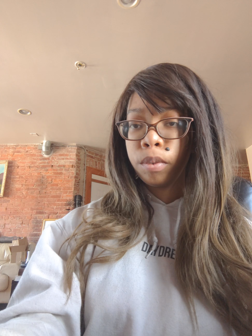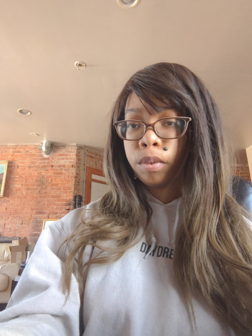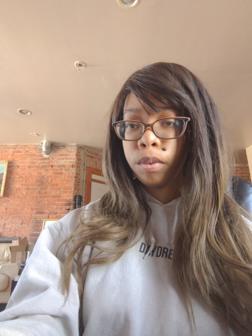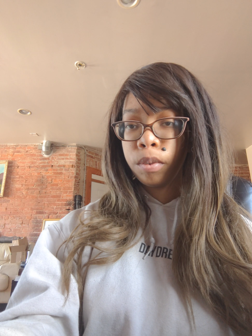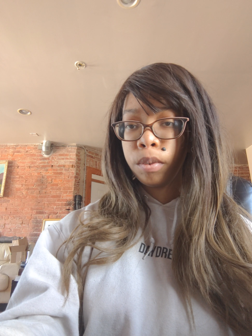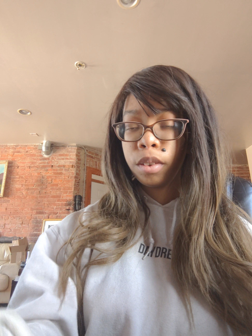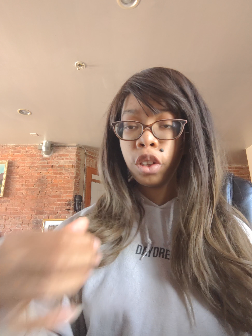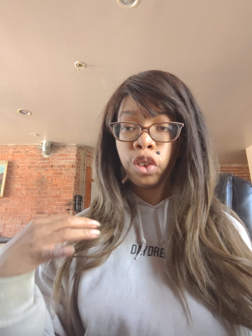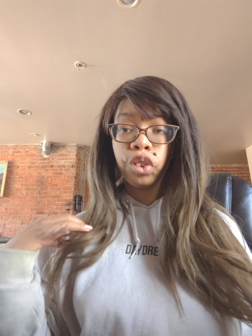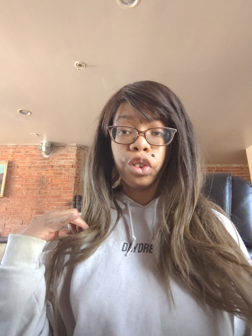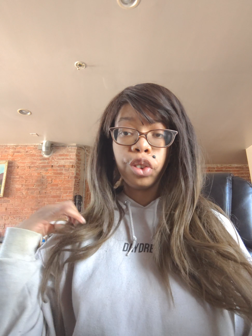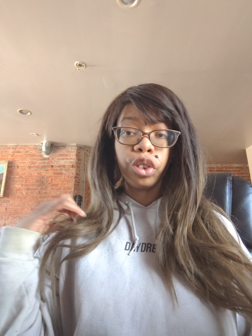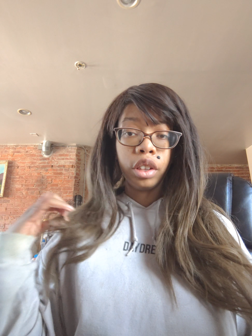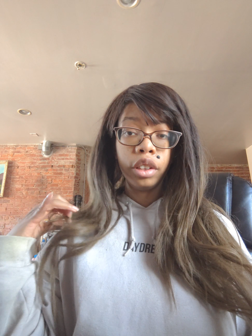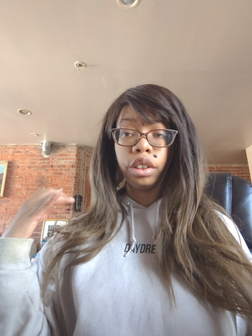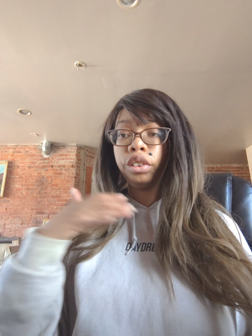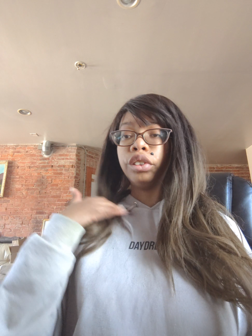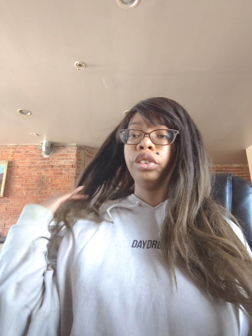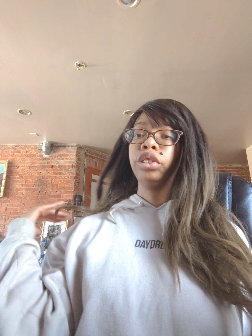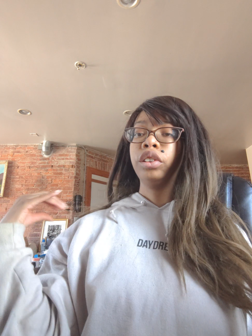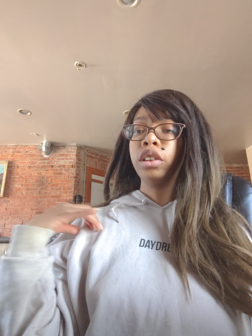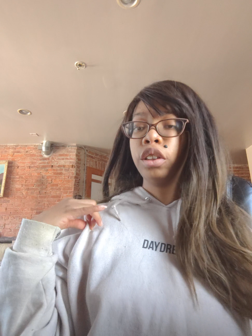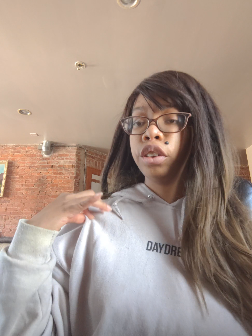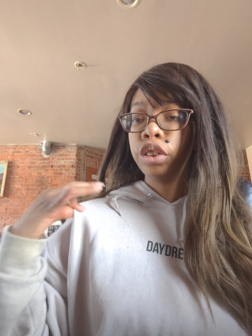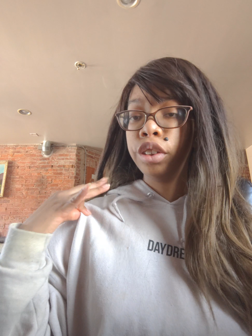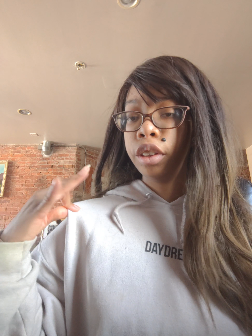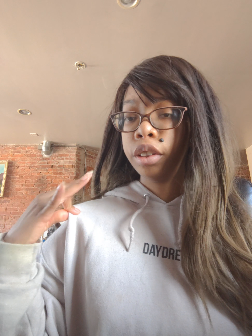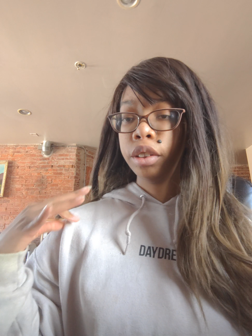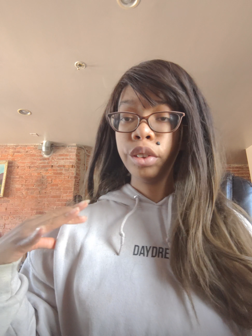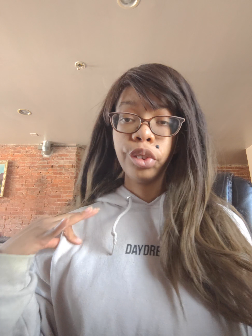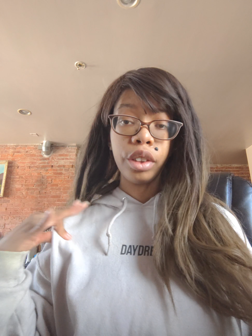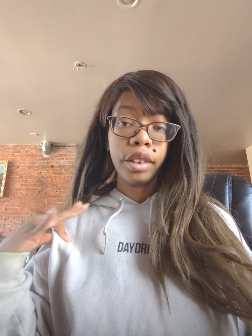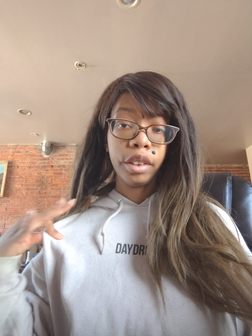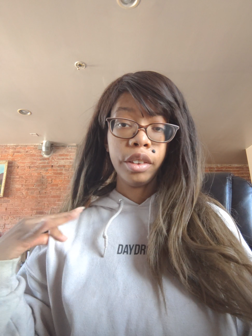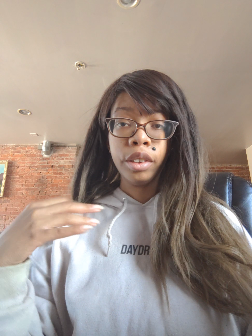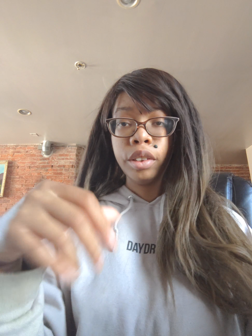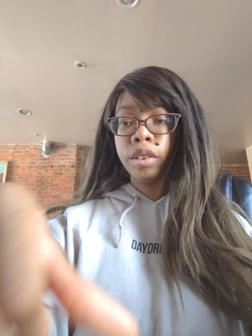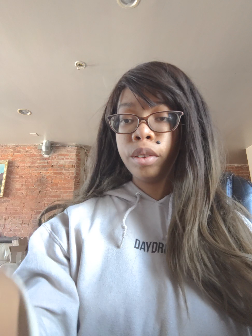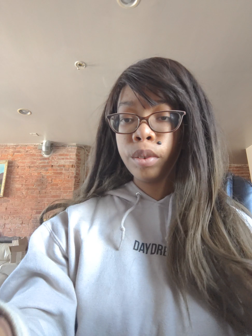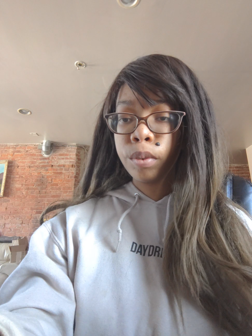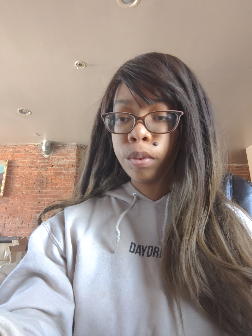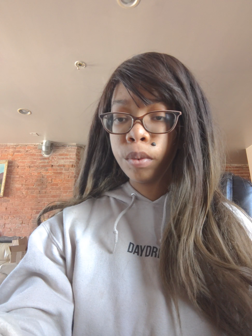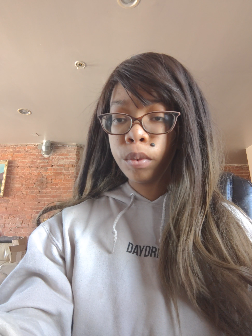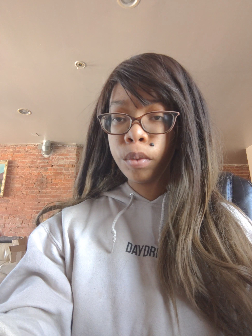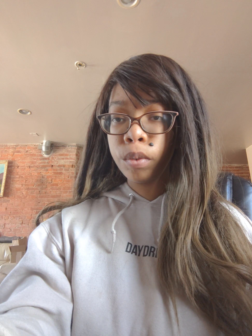shirt